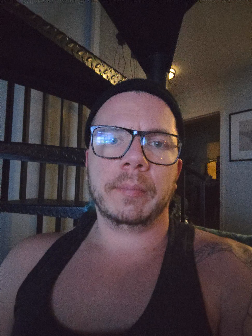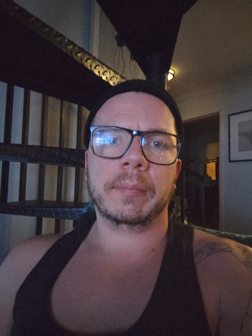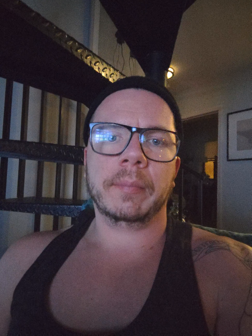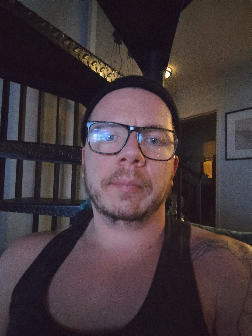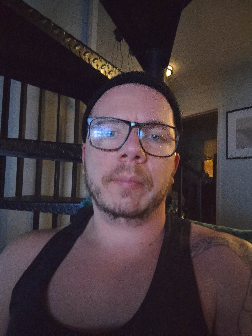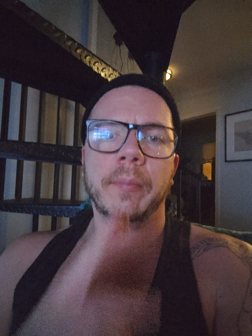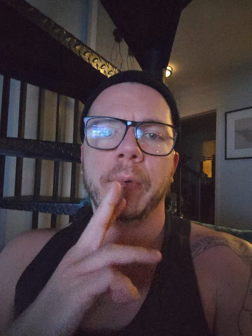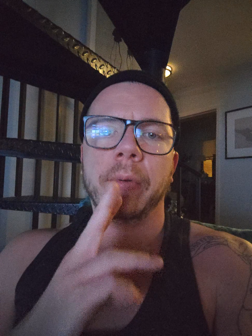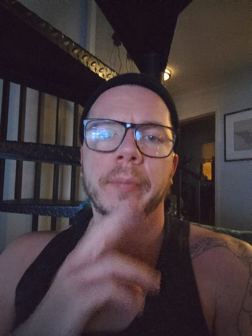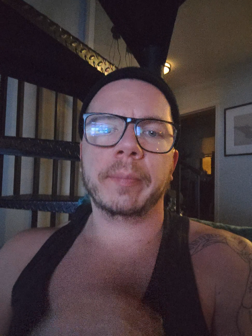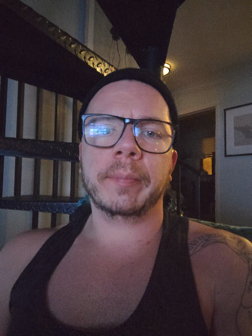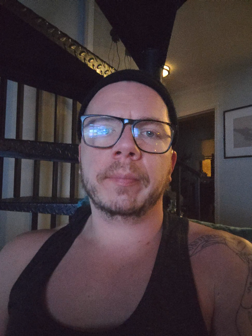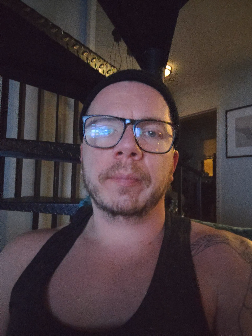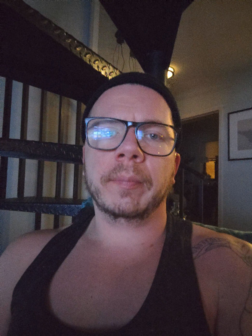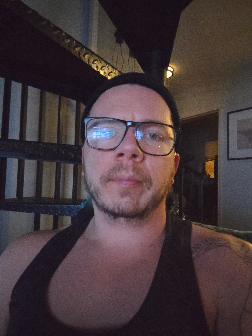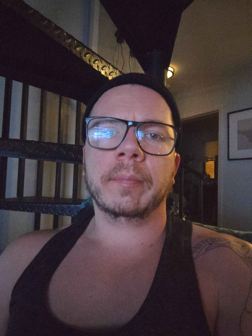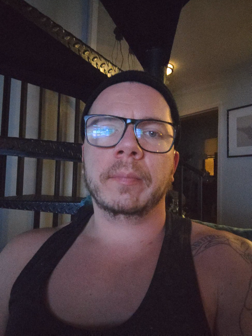water